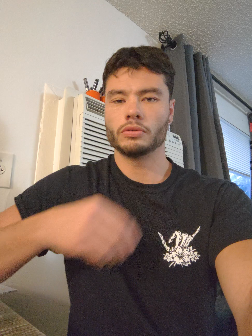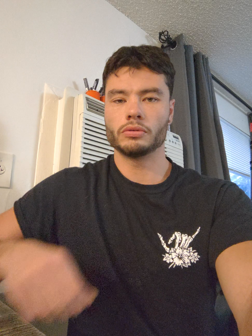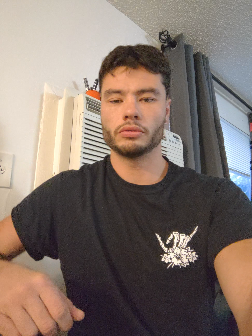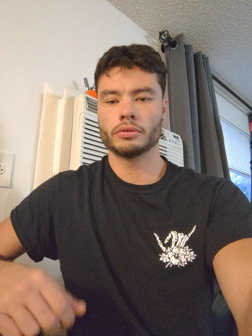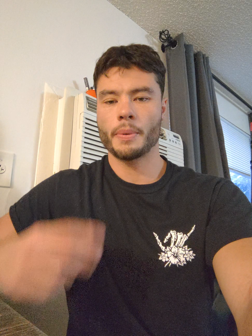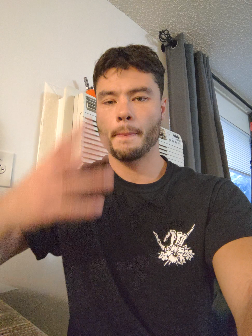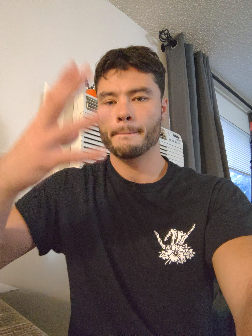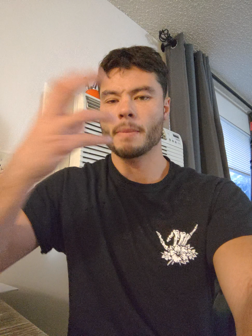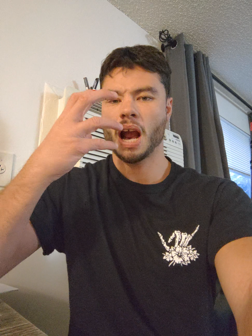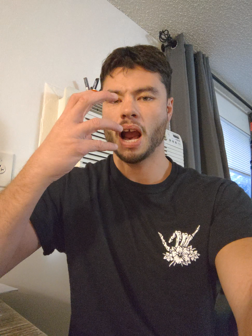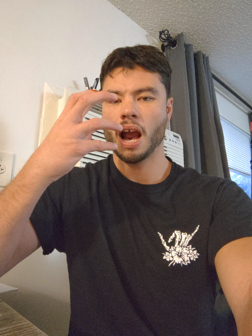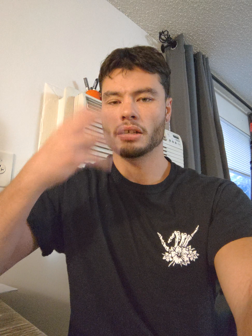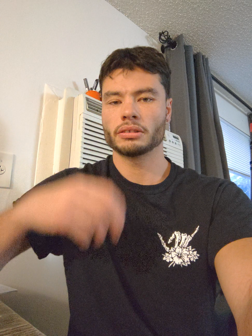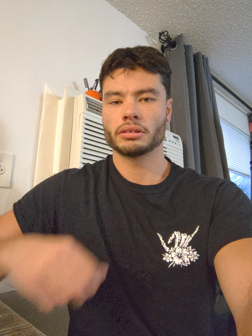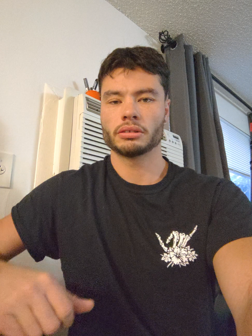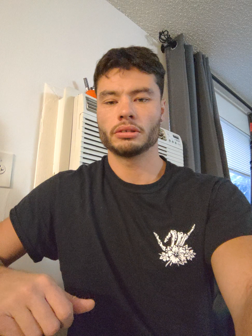mad